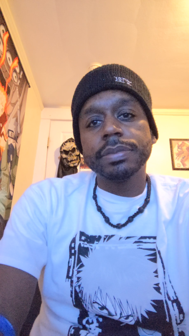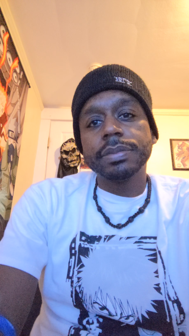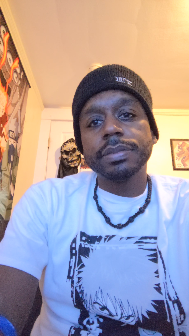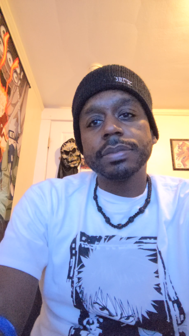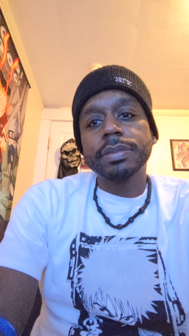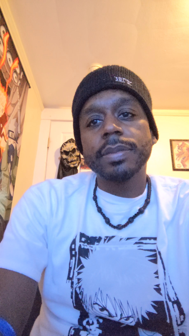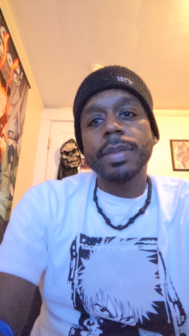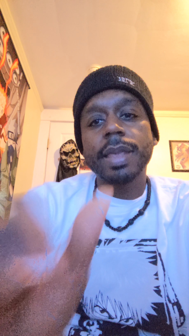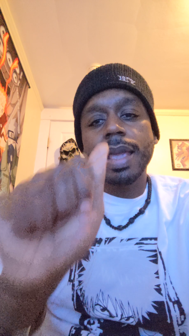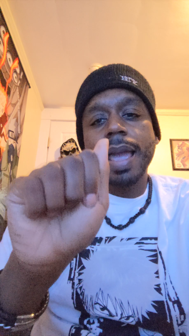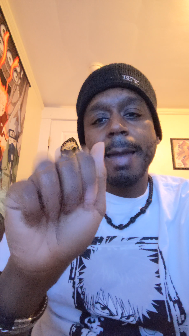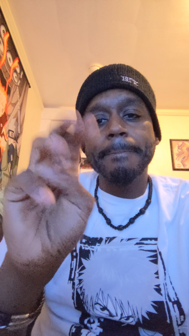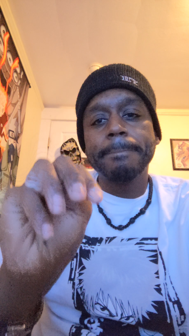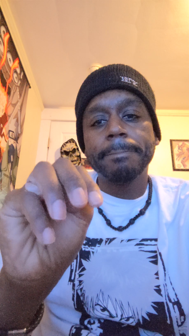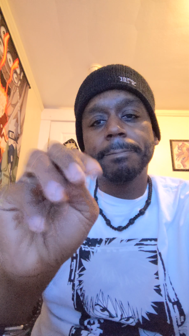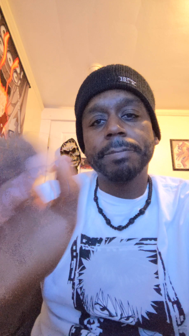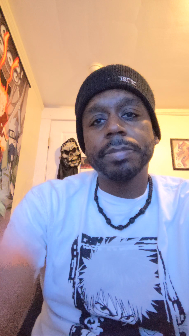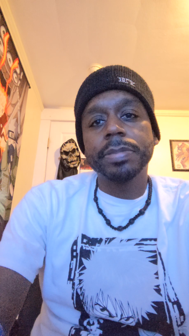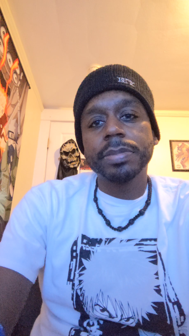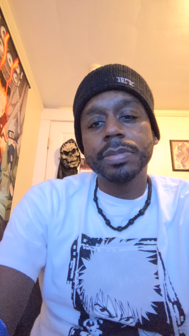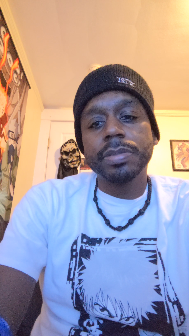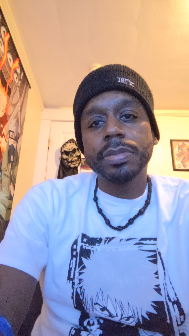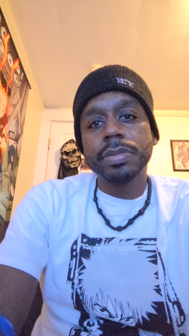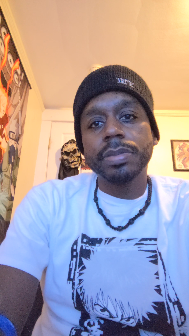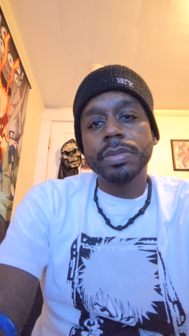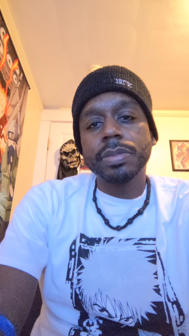am